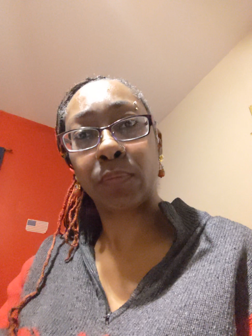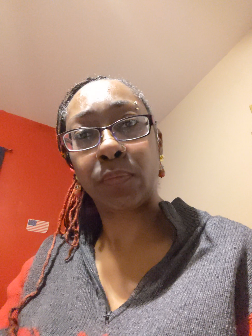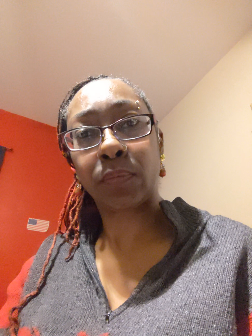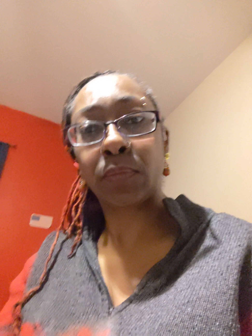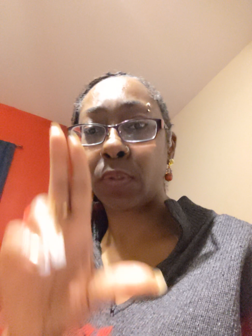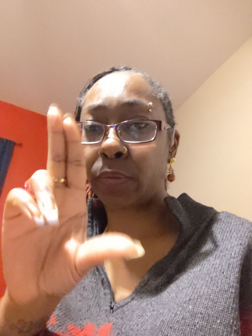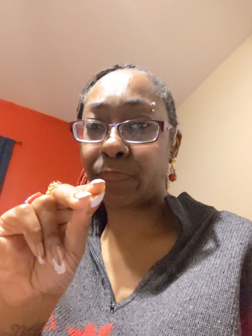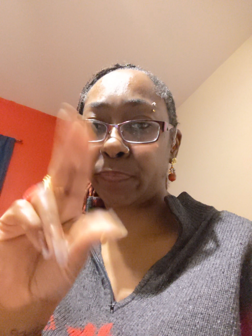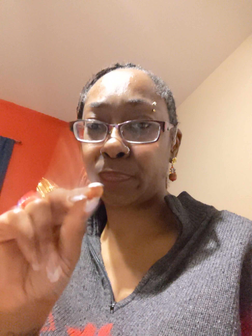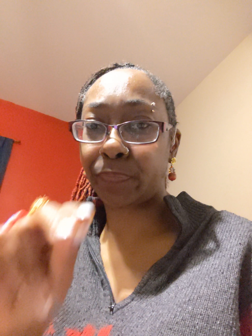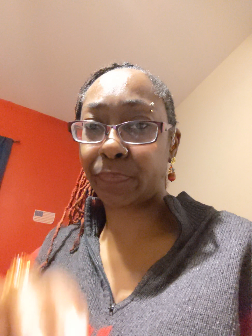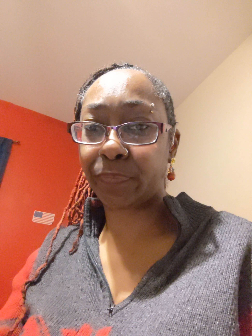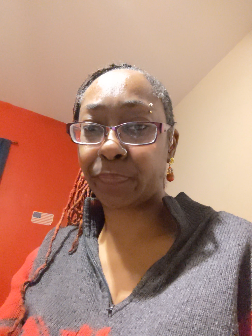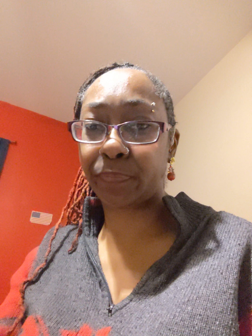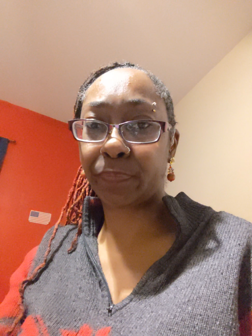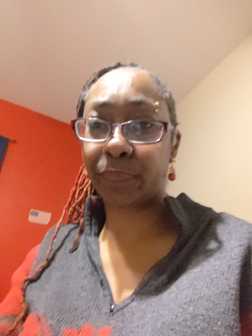no